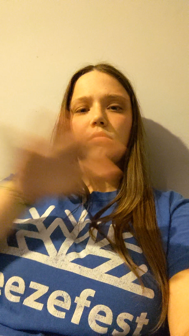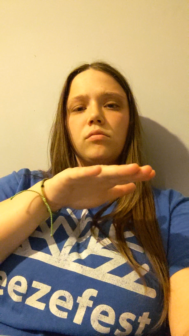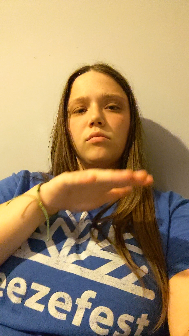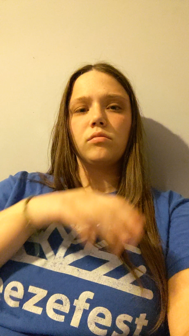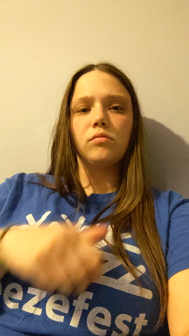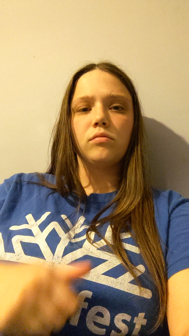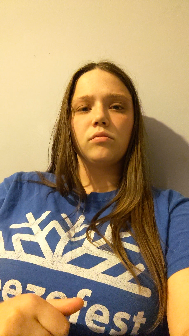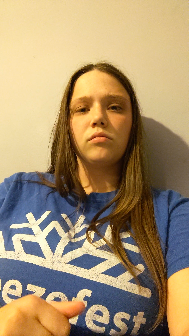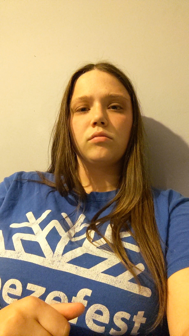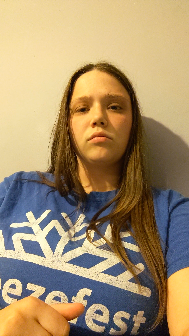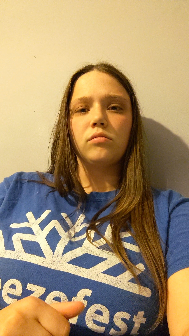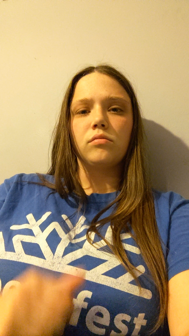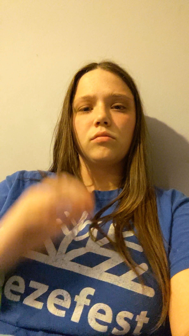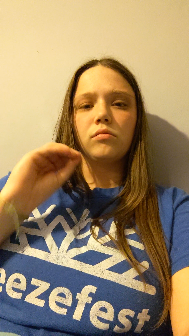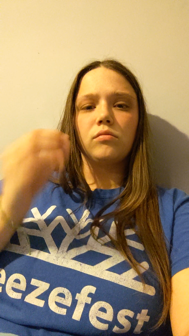none